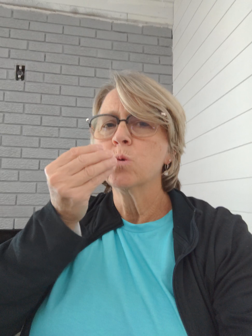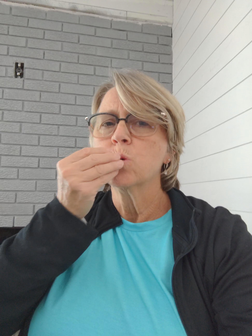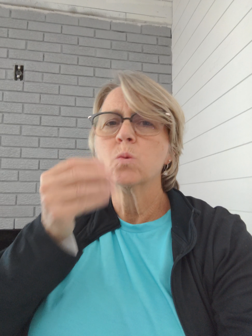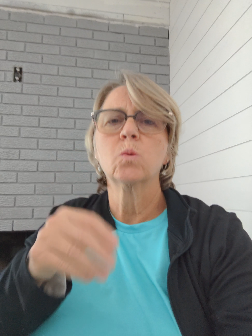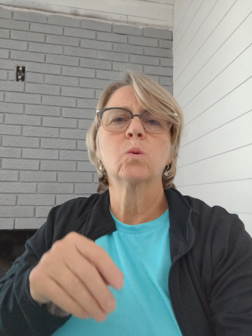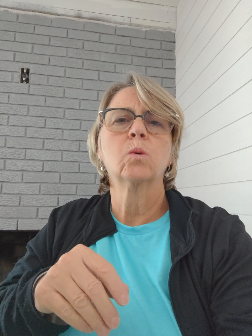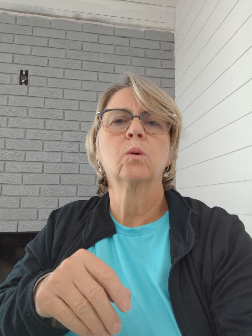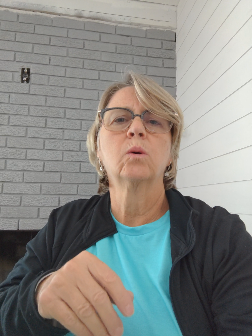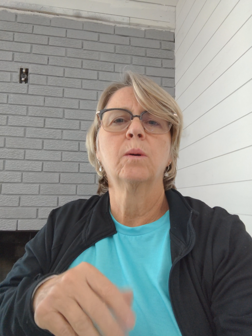food